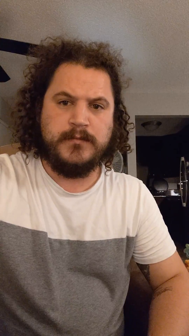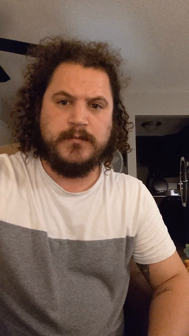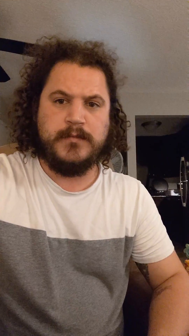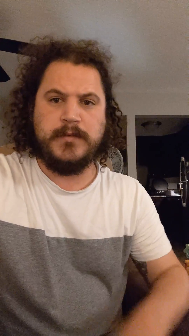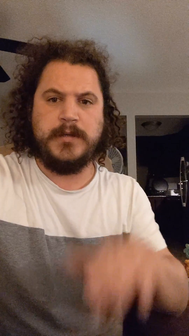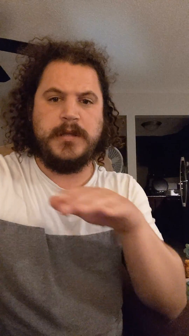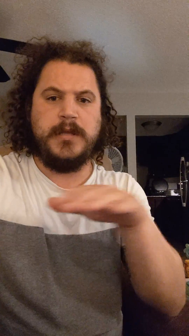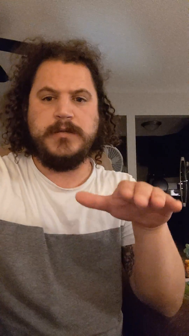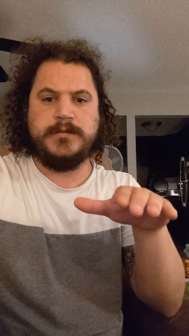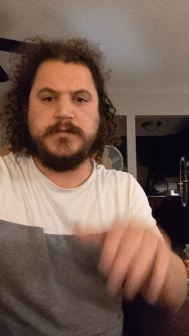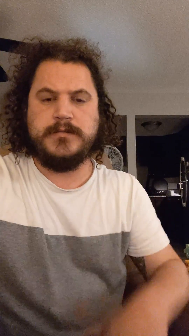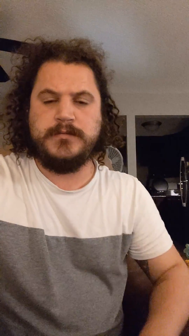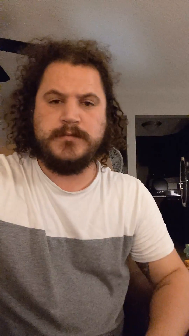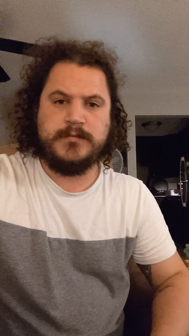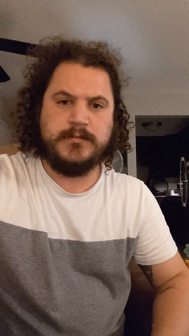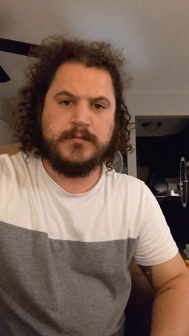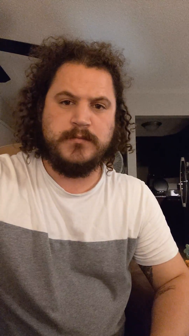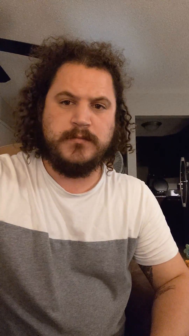nice